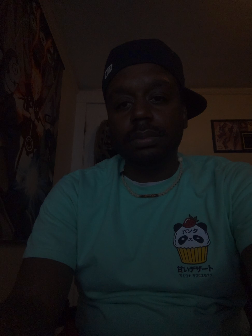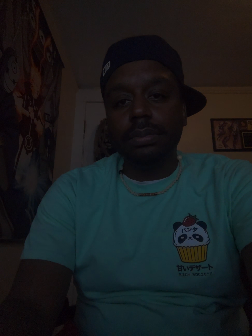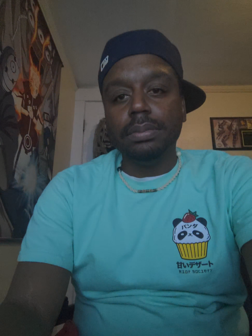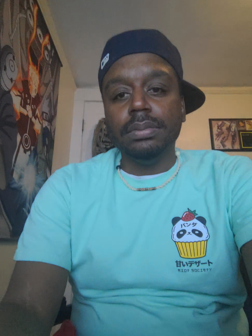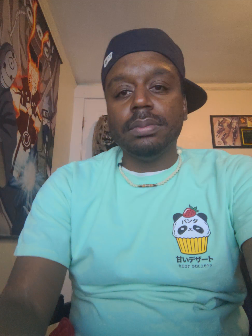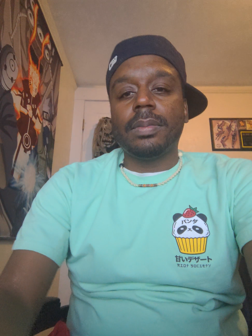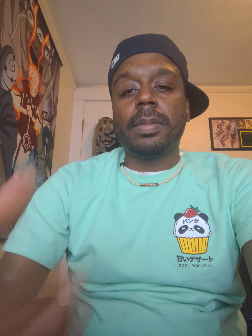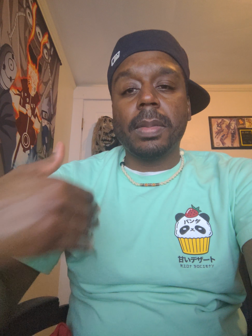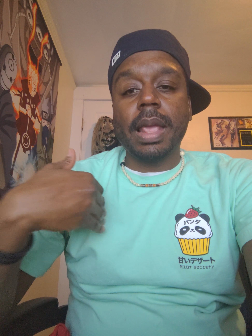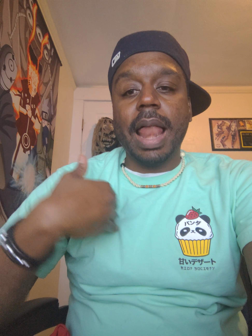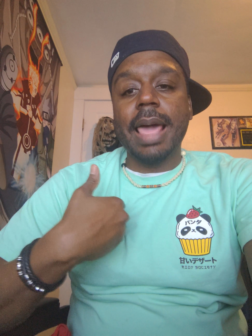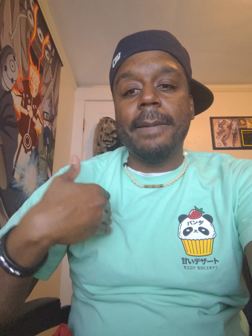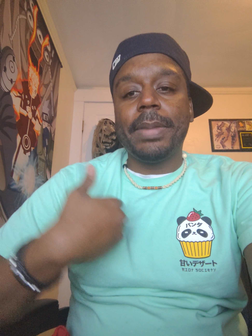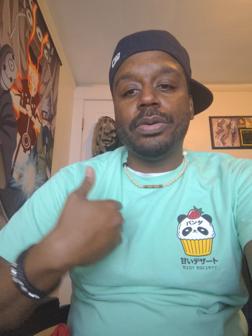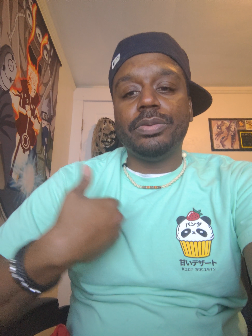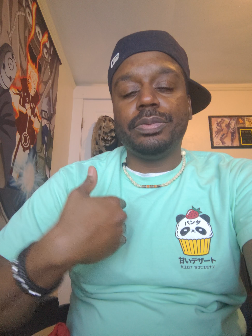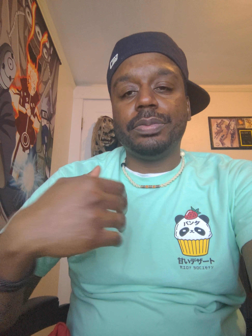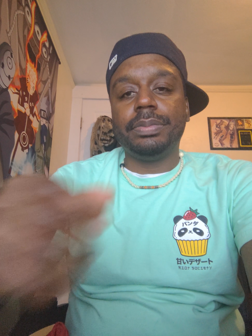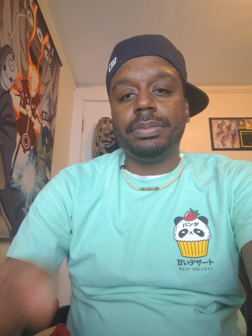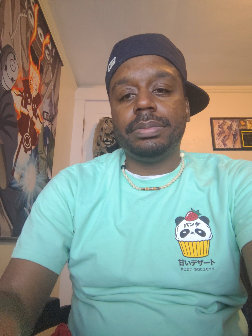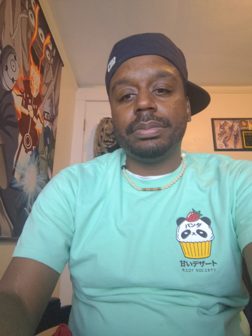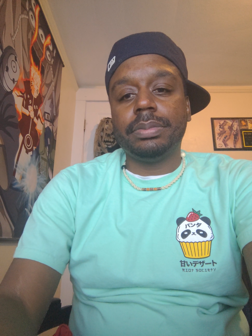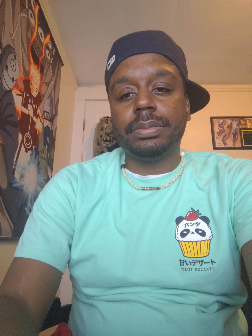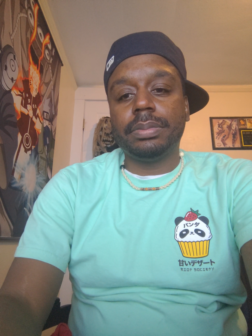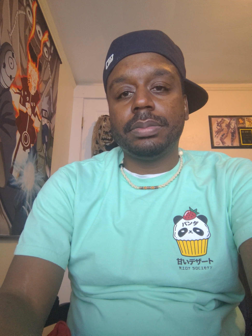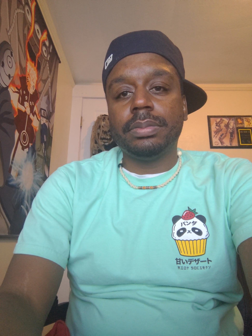animal